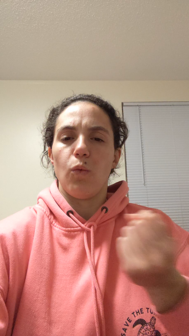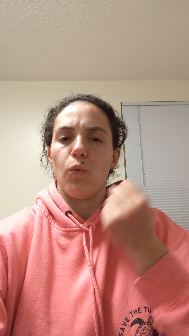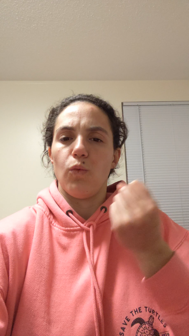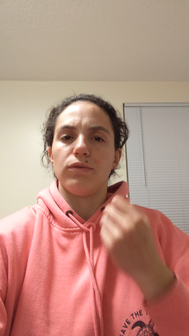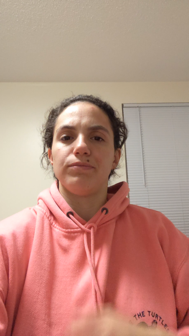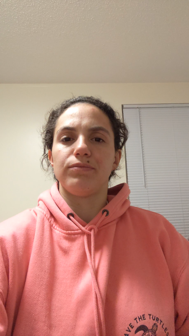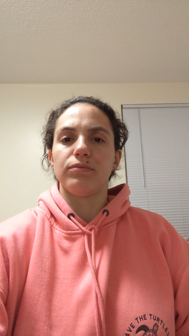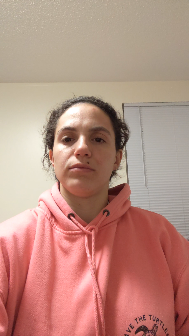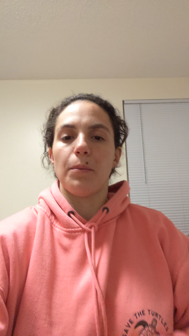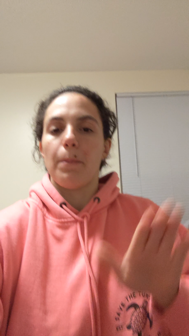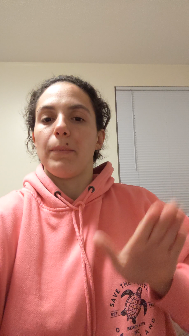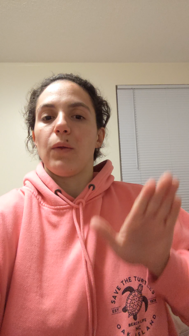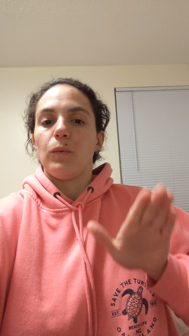penguin